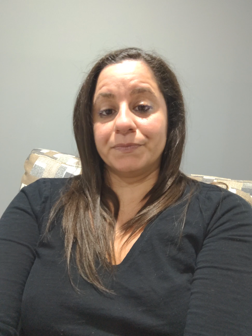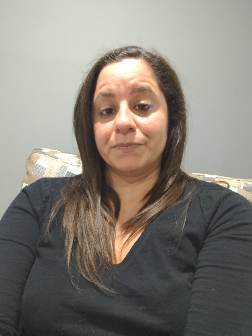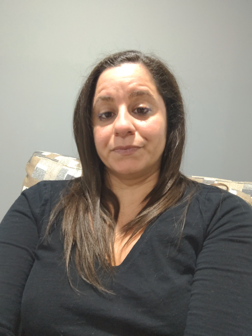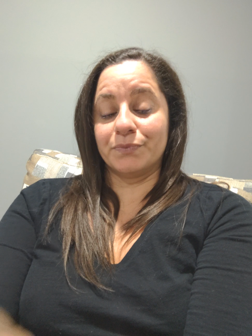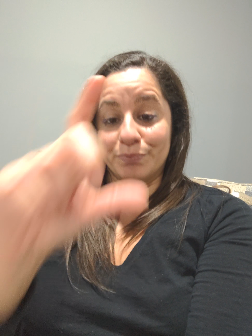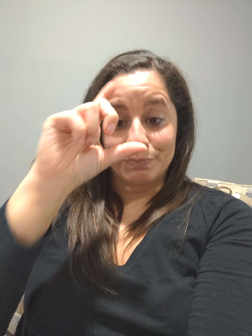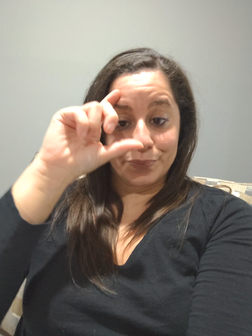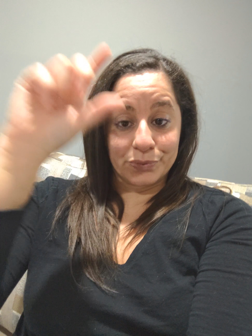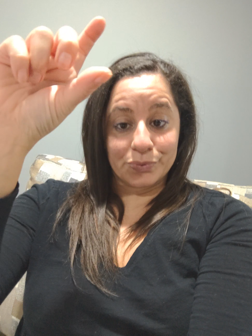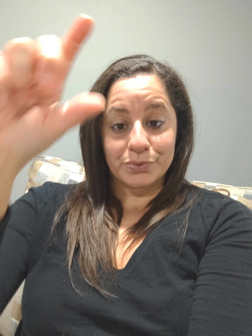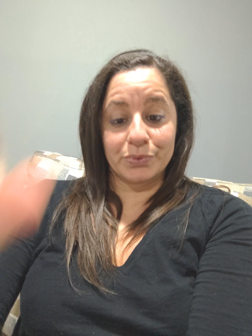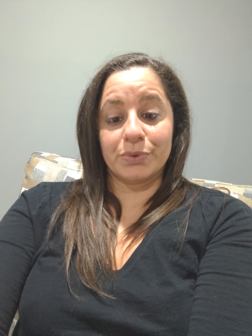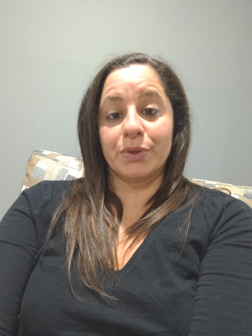moon